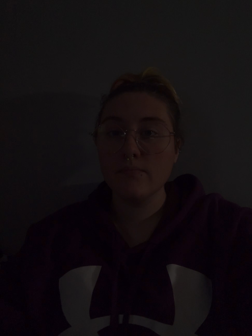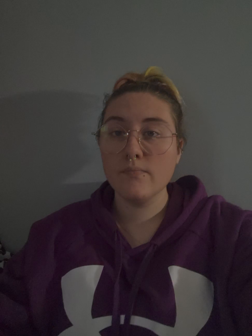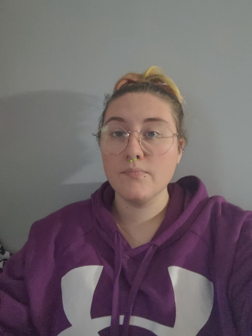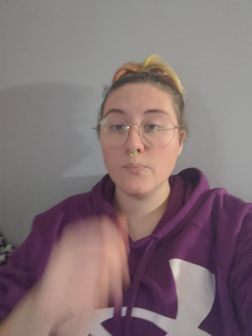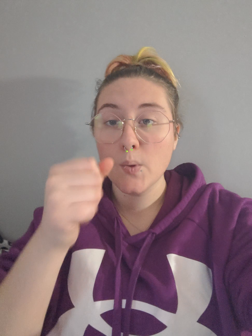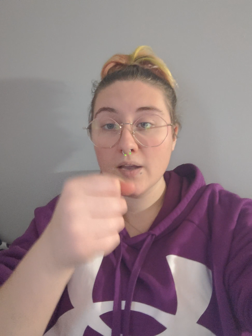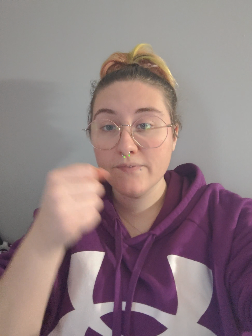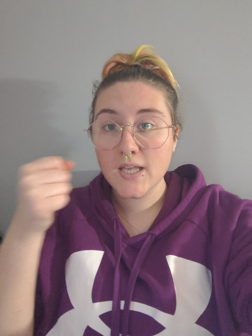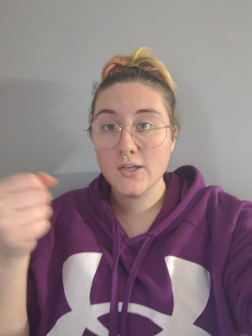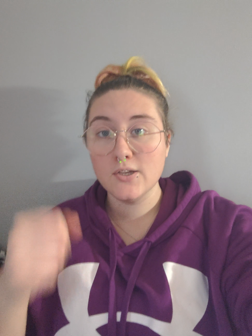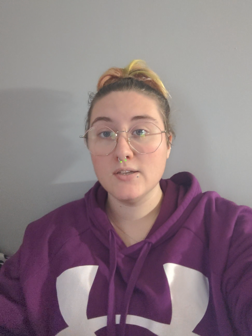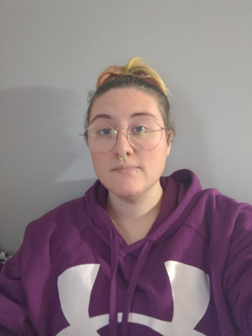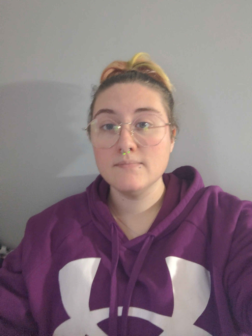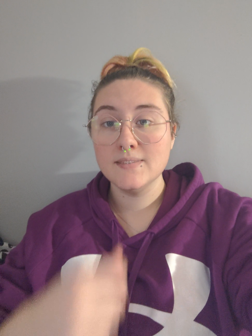refrigerator